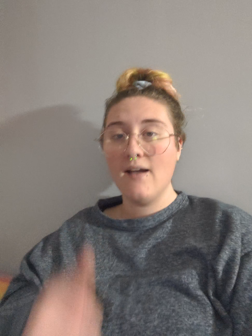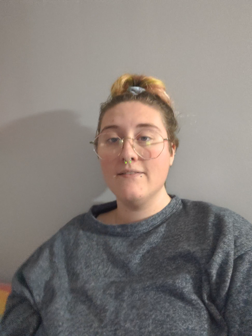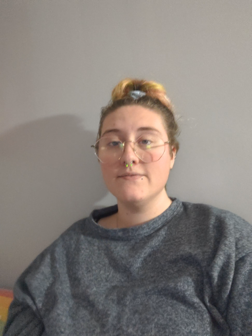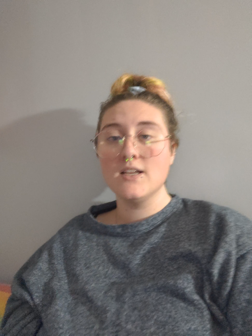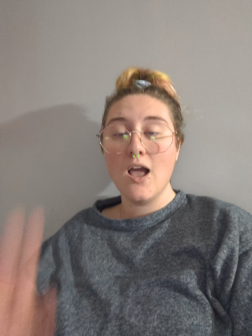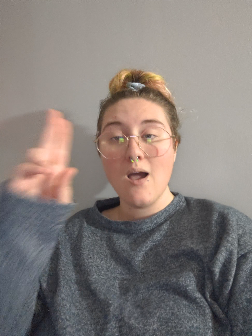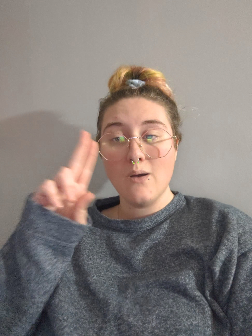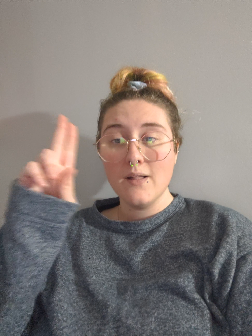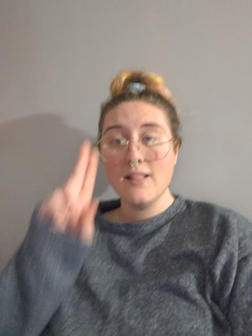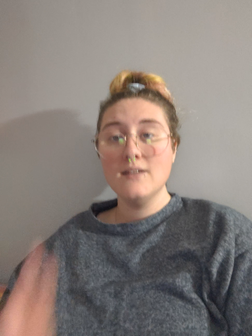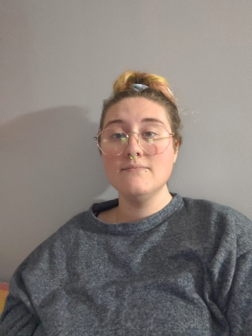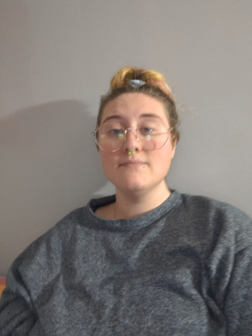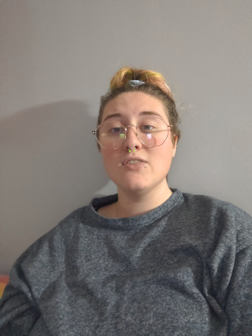uncle